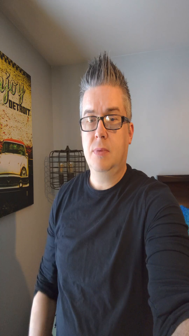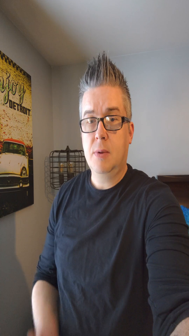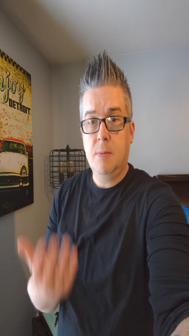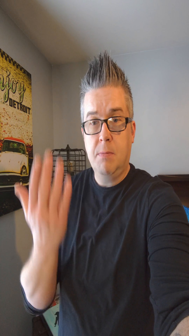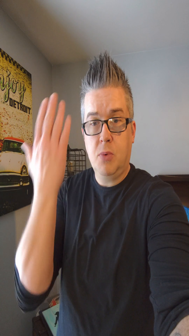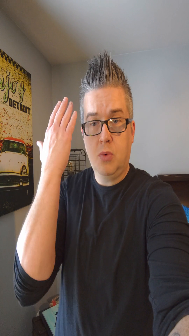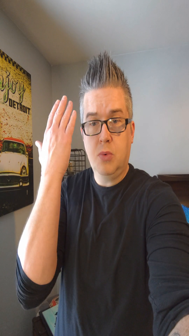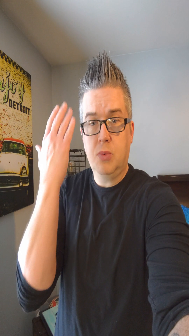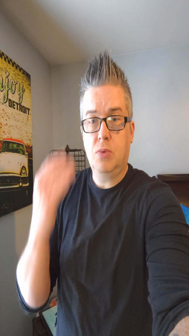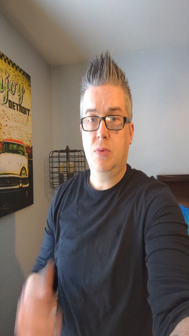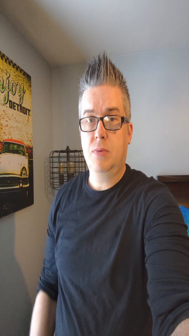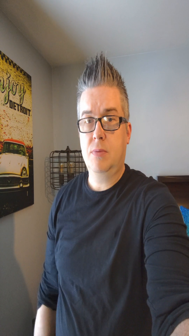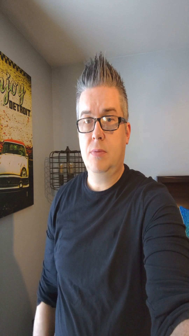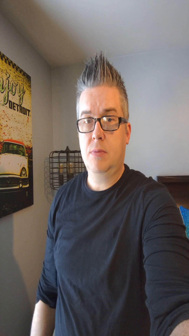morning